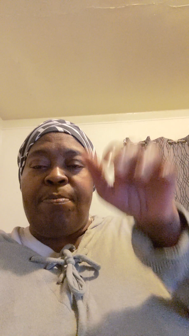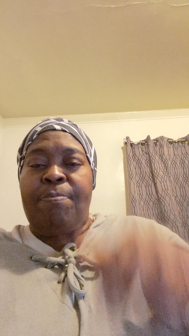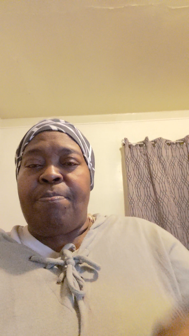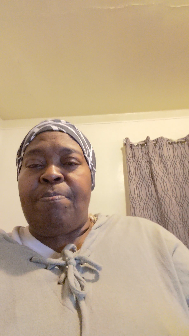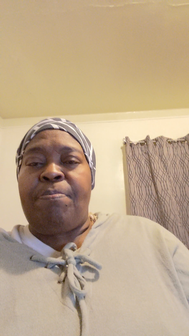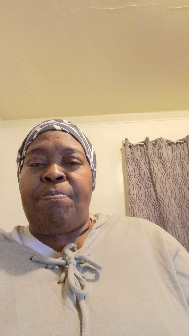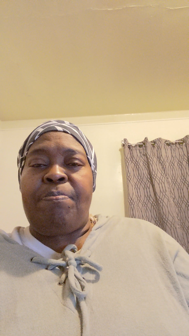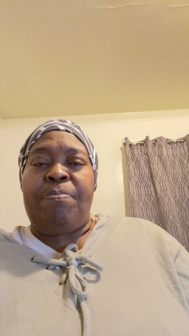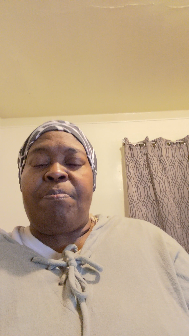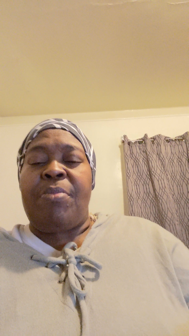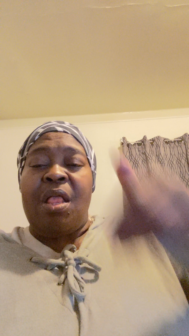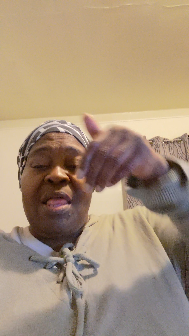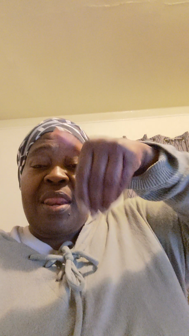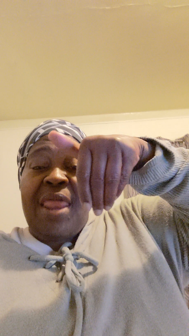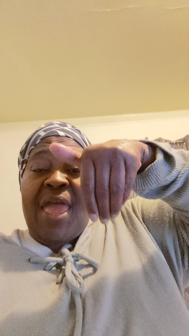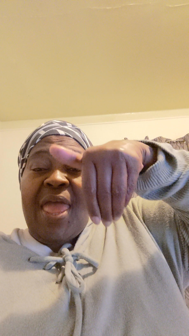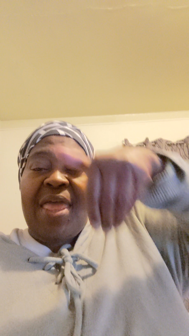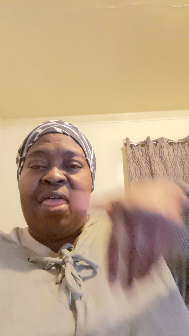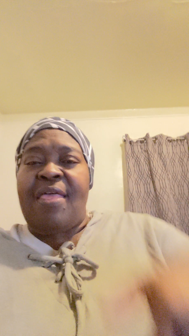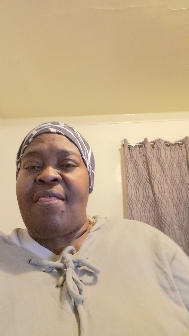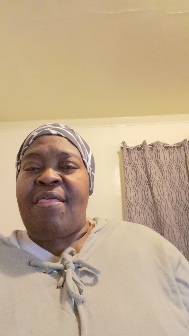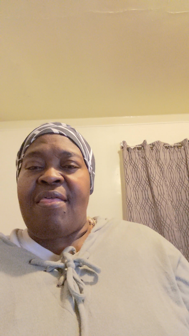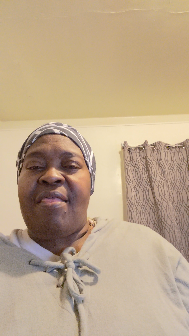night night